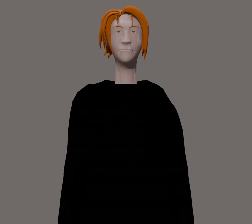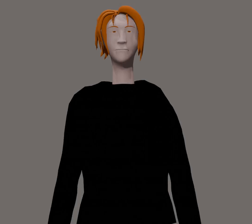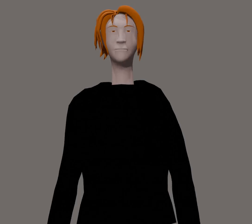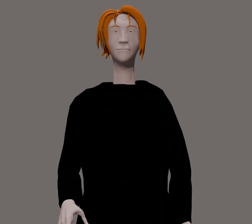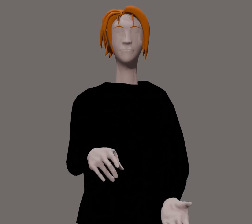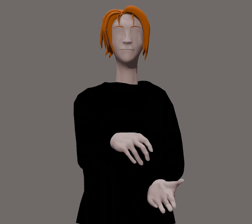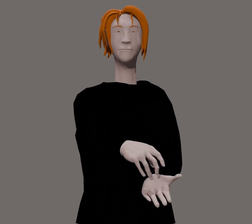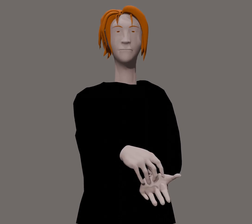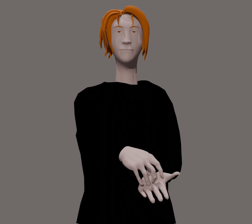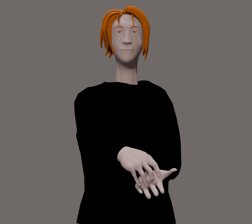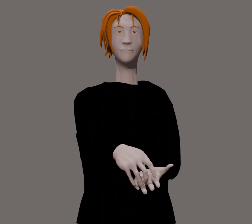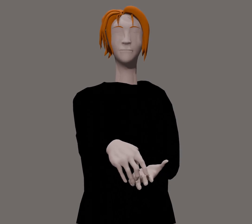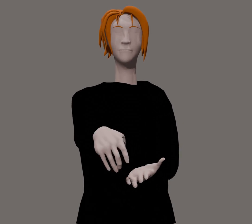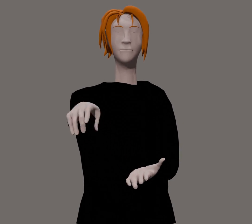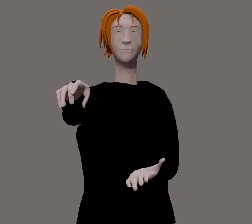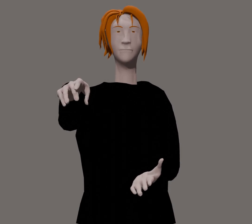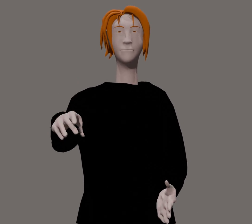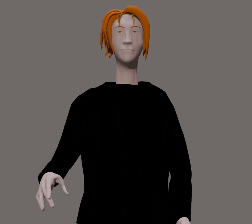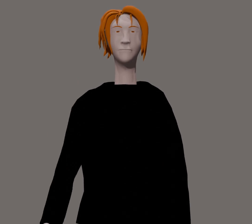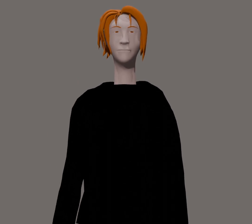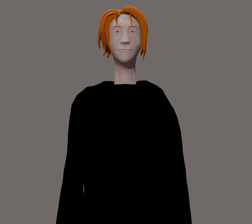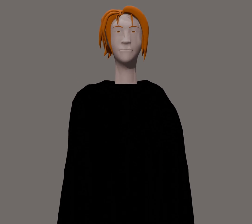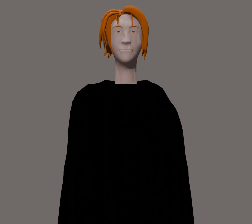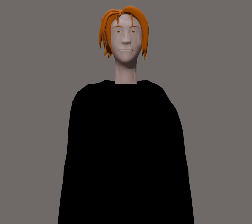Coarse